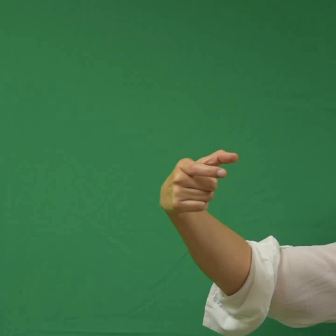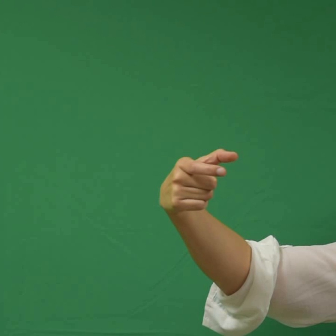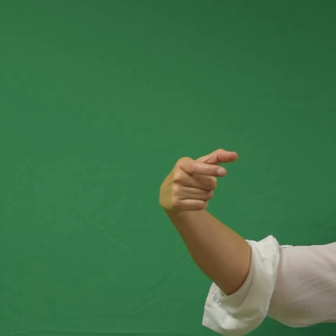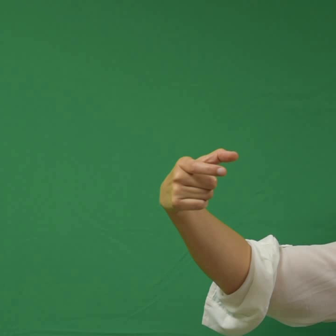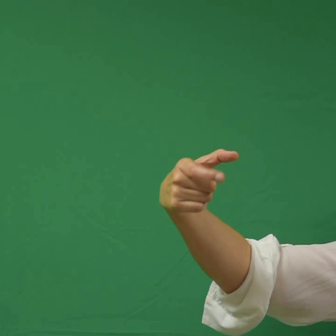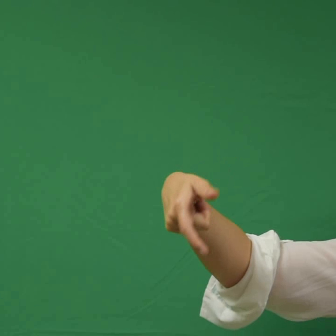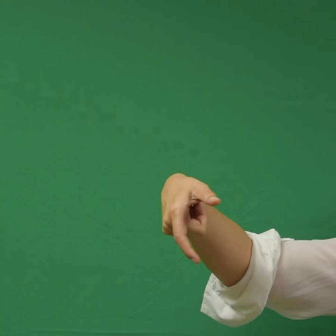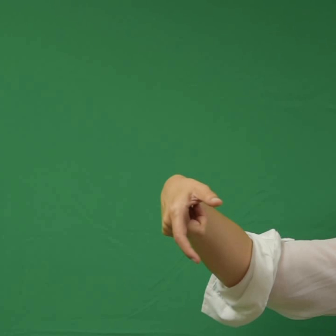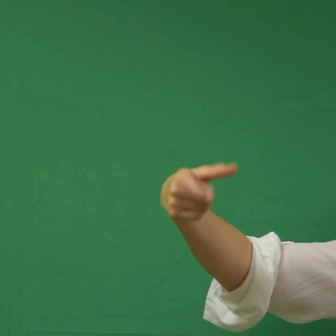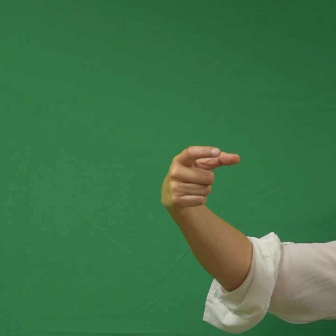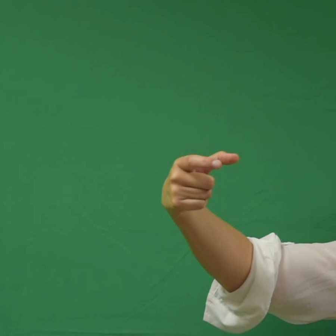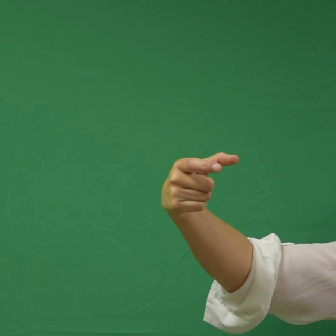Q